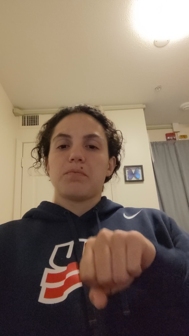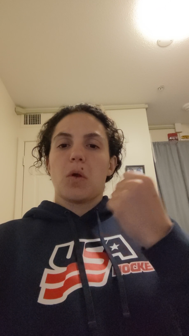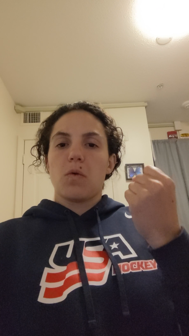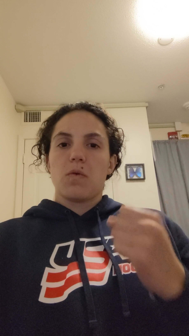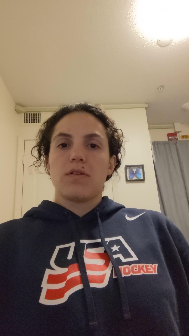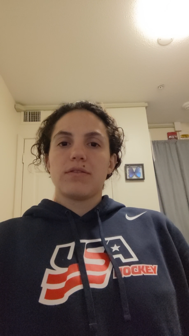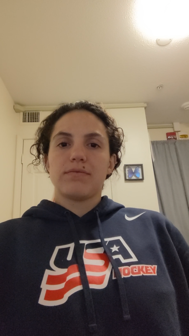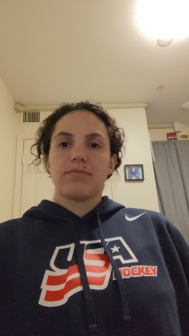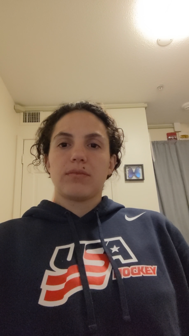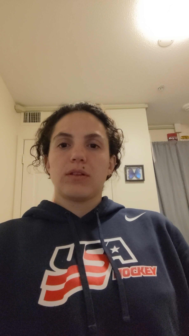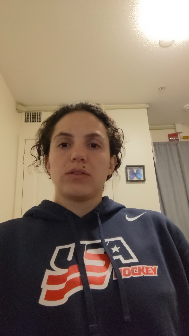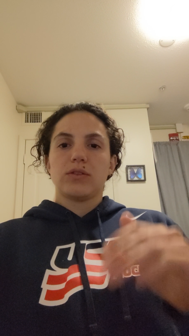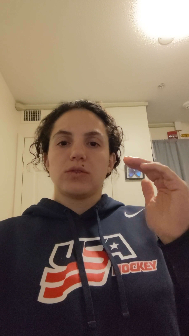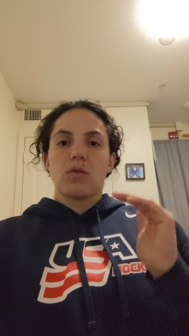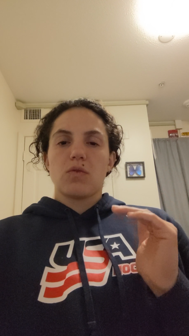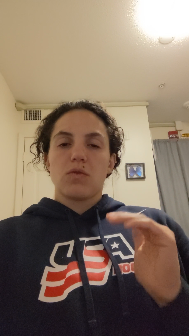short